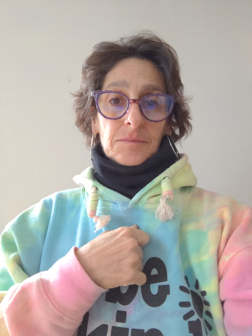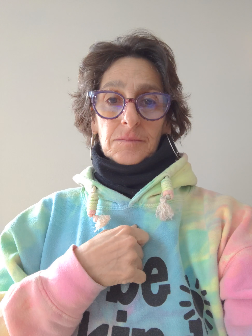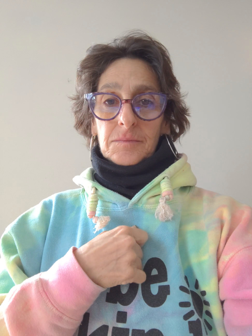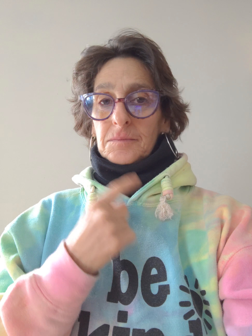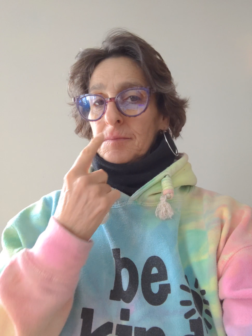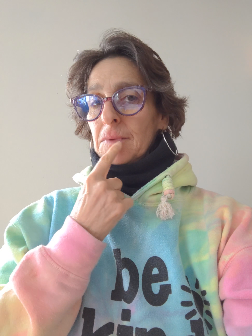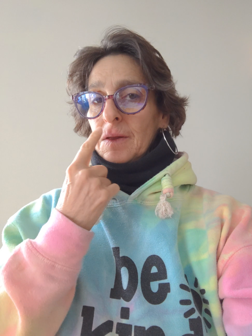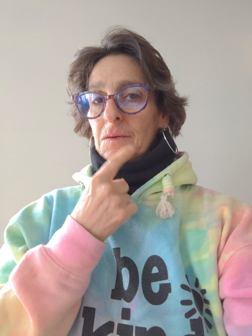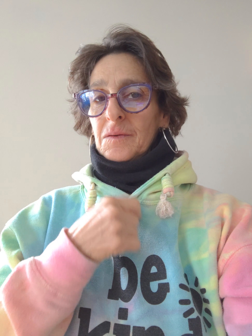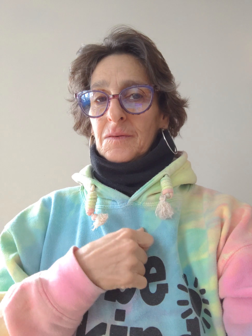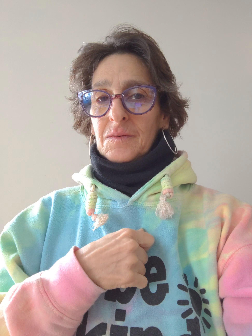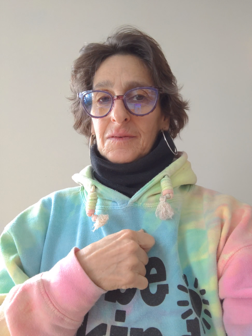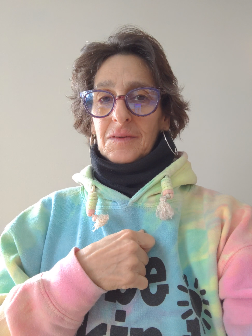mouth